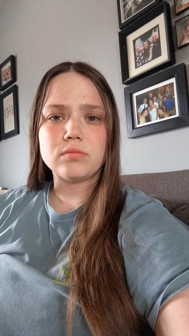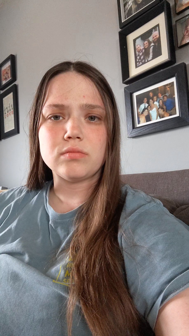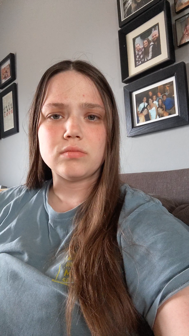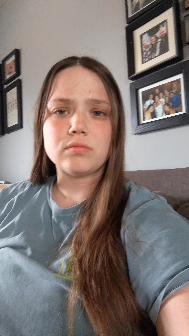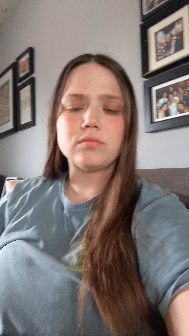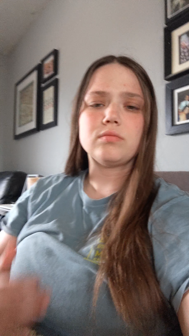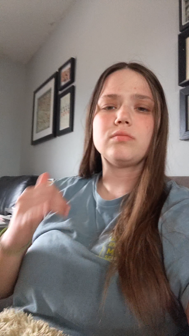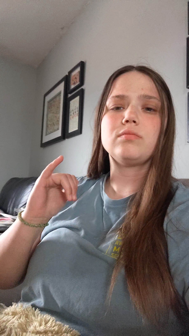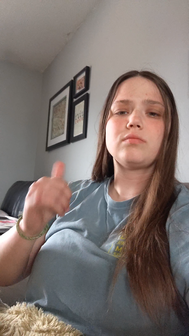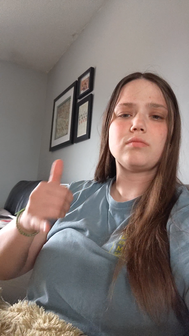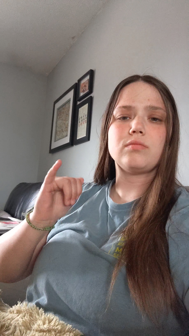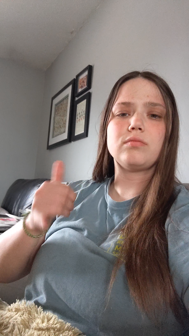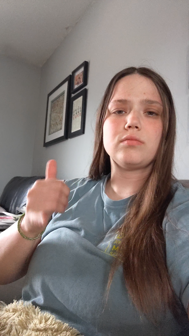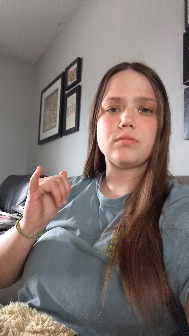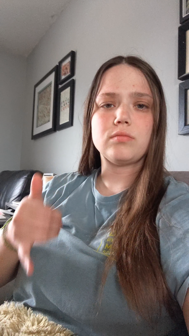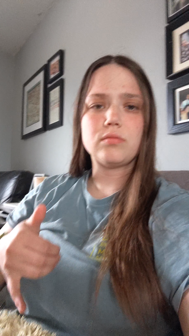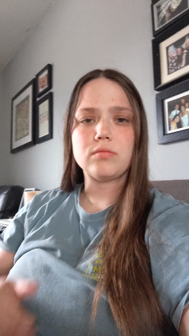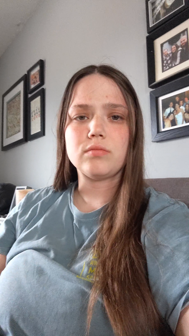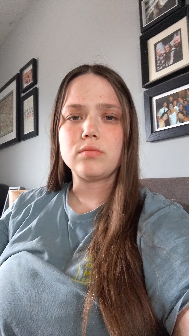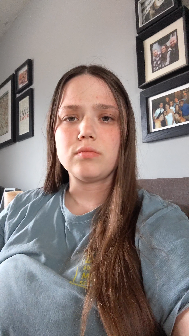rocking chair